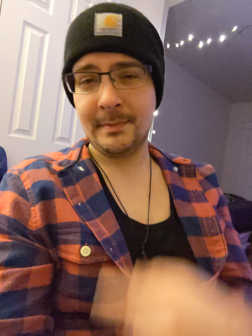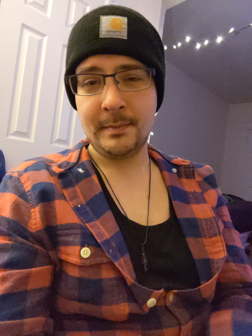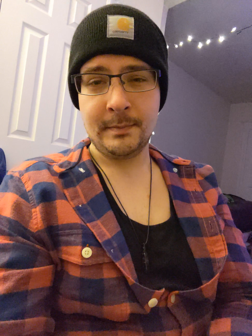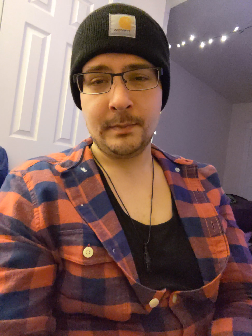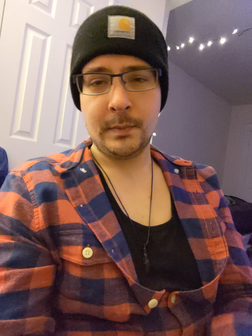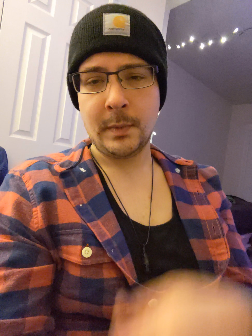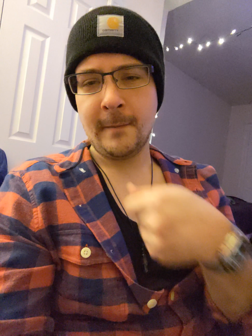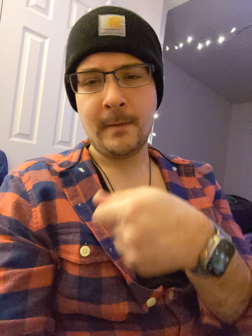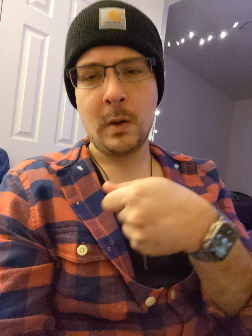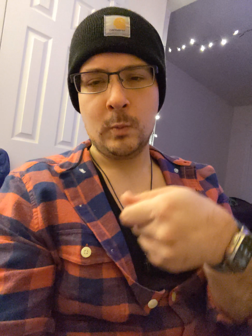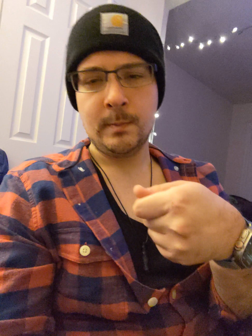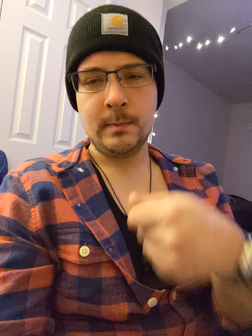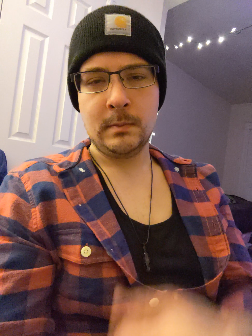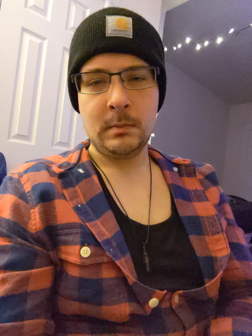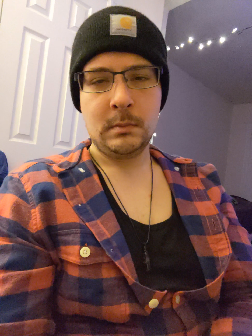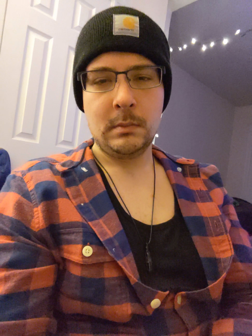vacuum